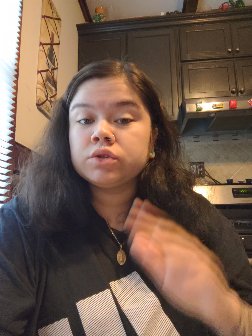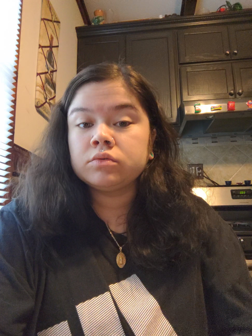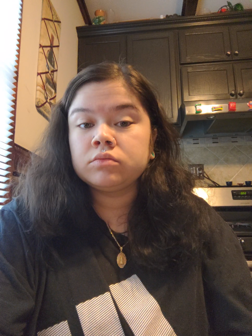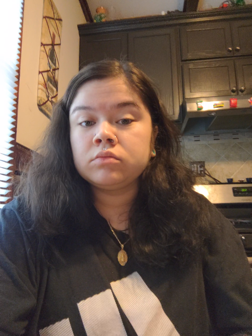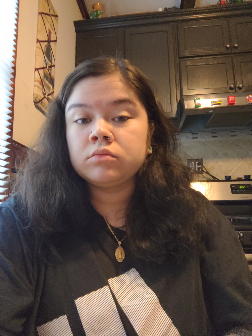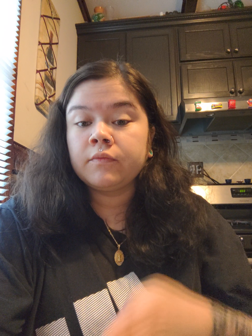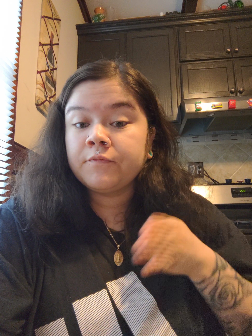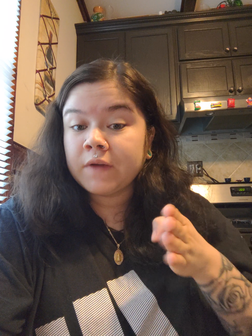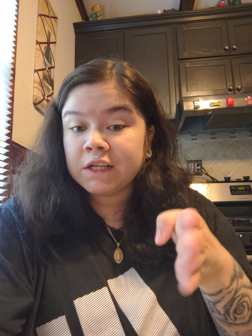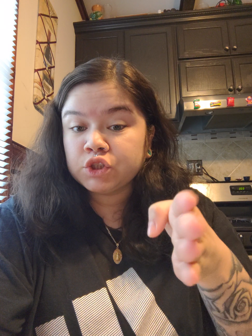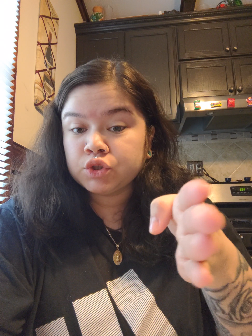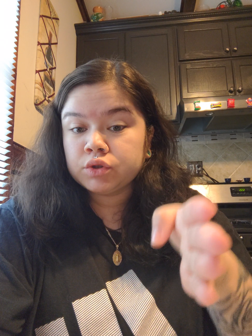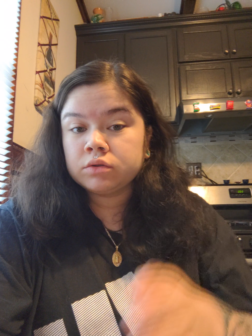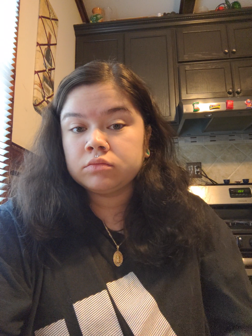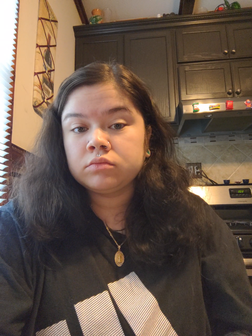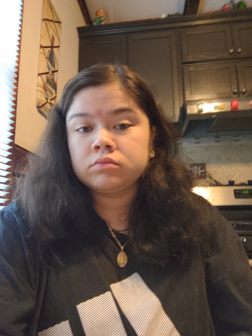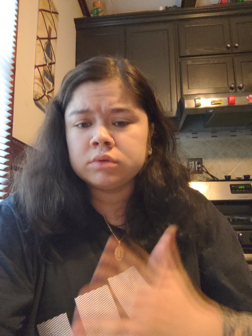fish